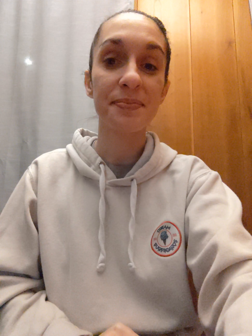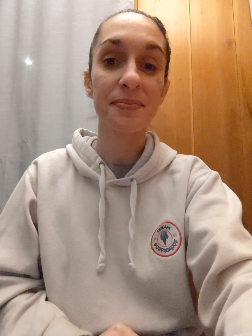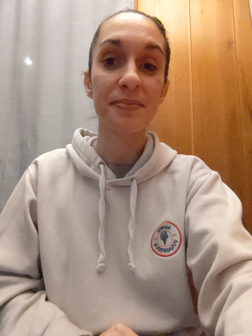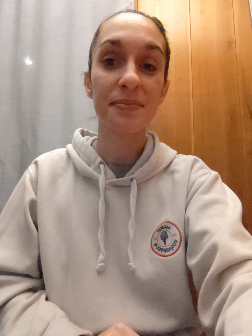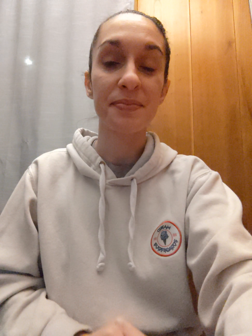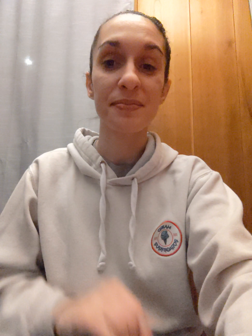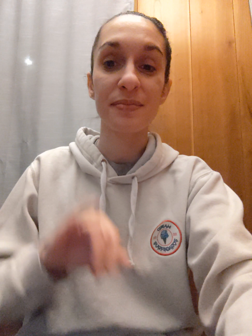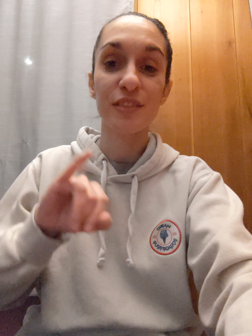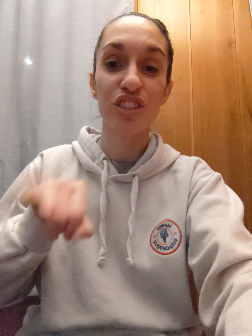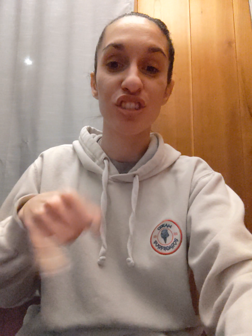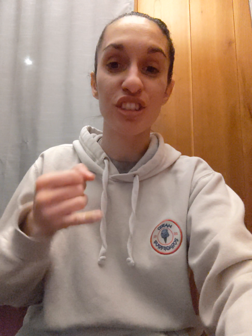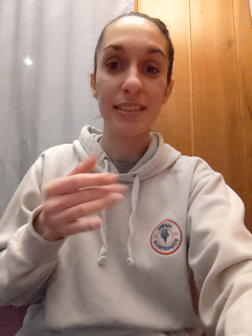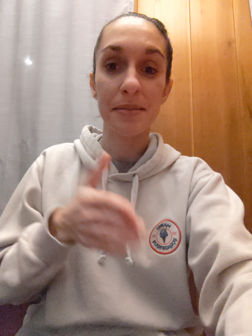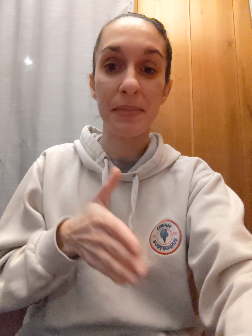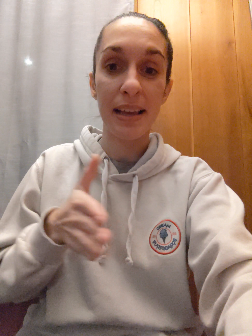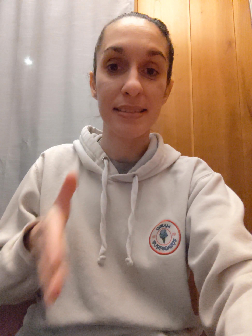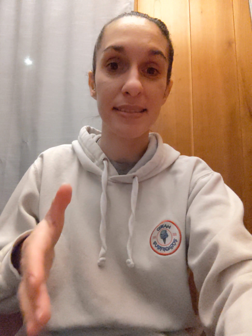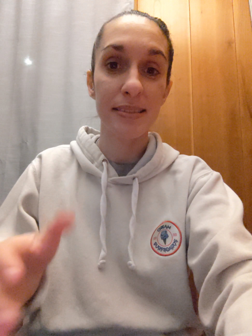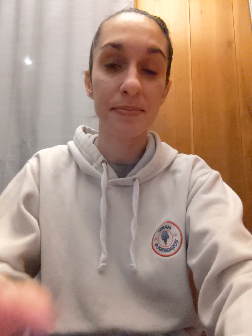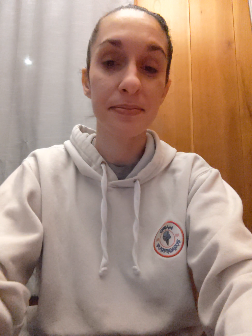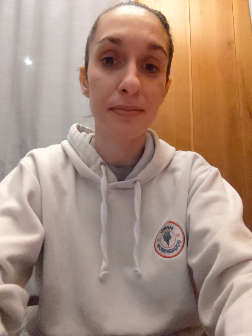jeans